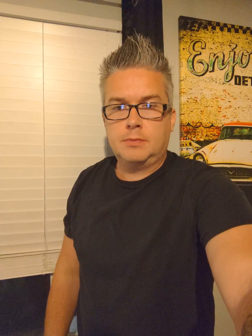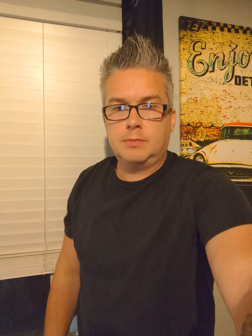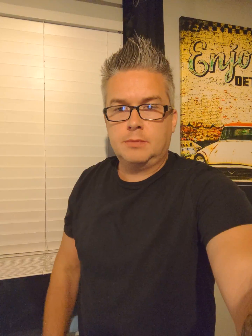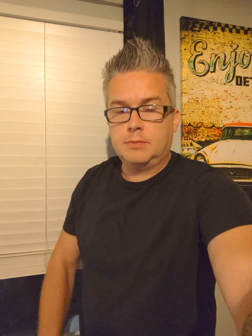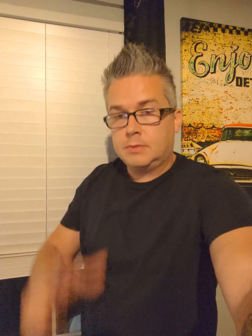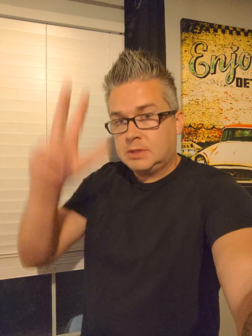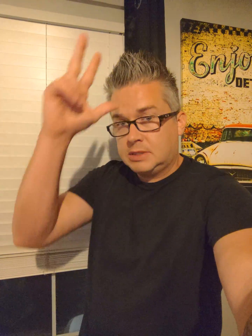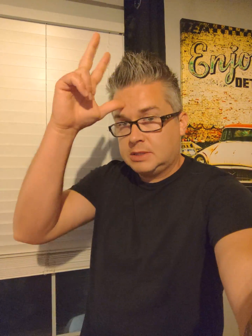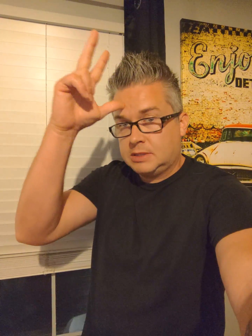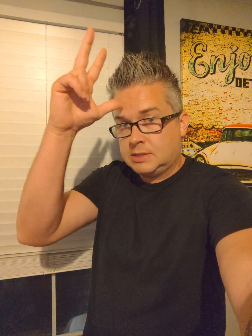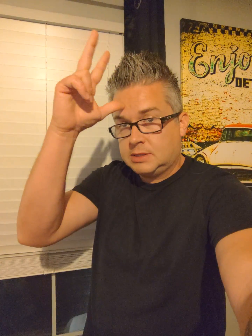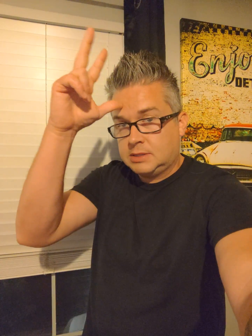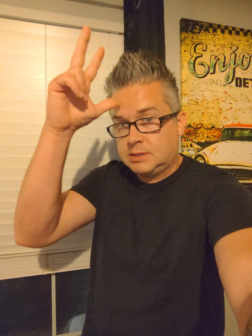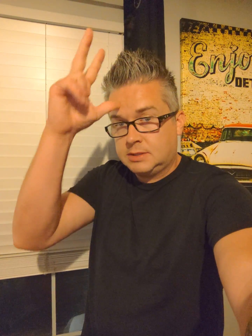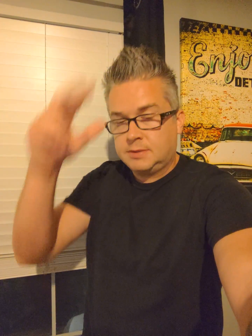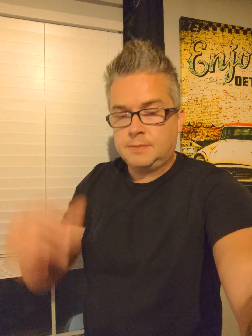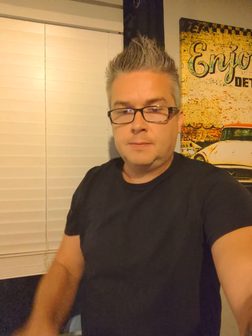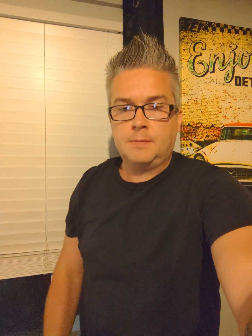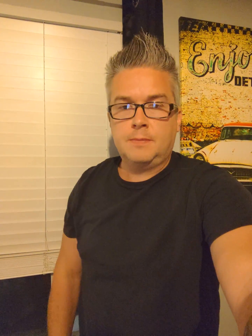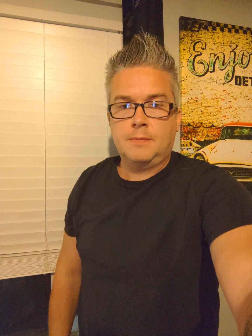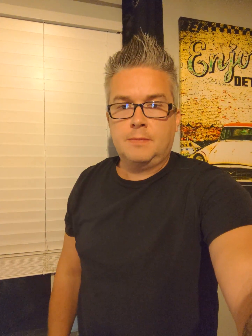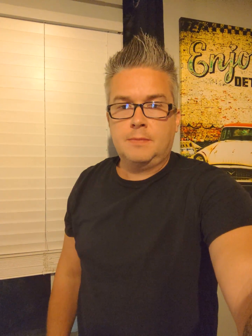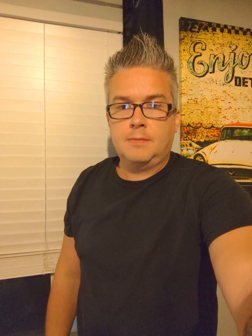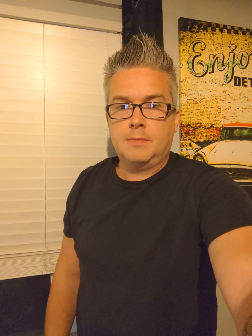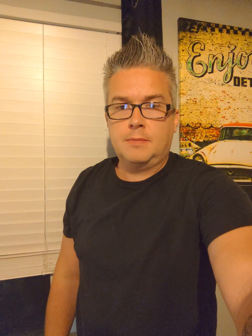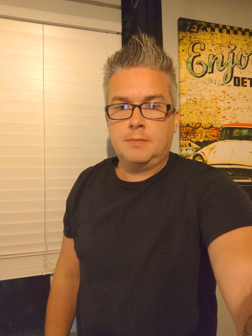rooster